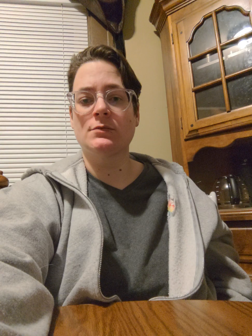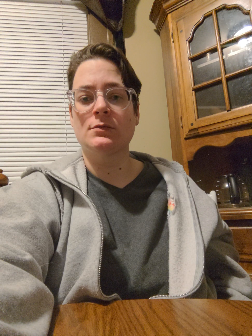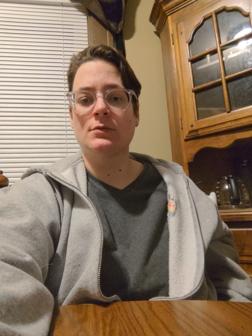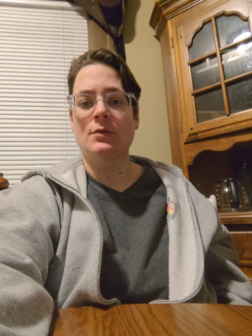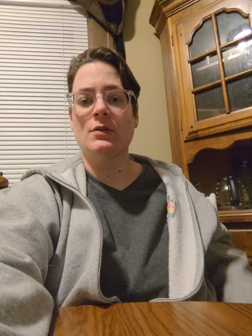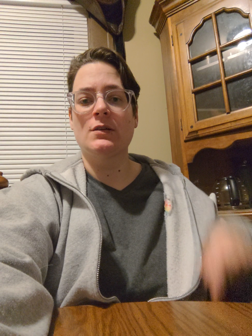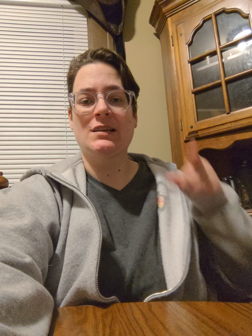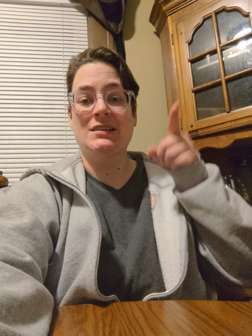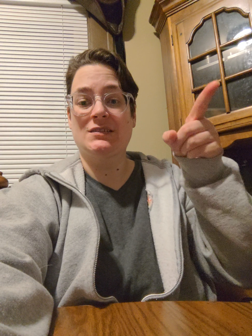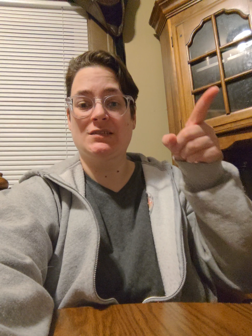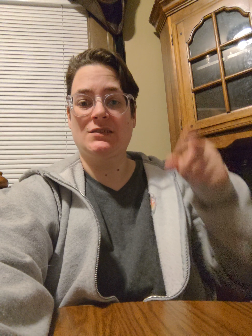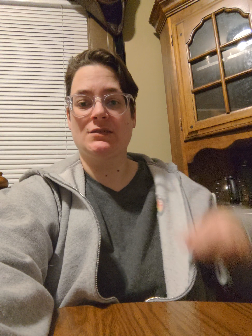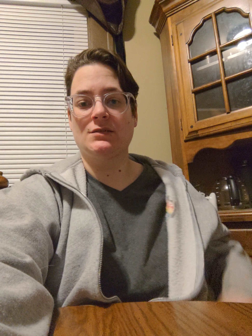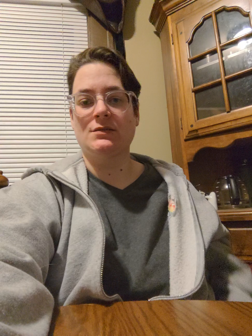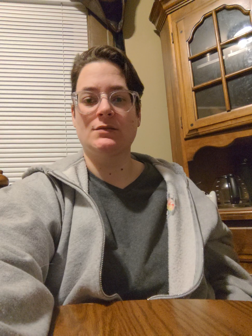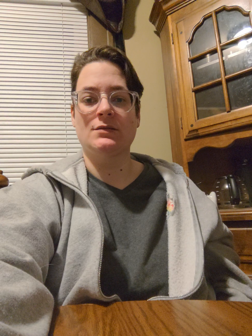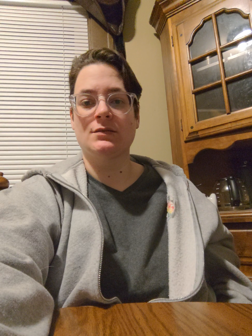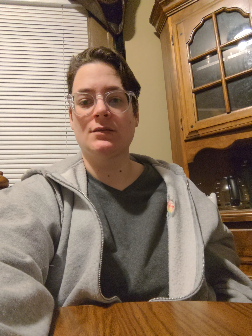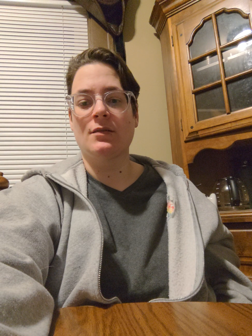he/she/it